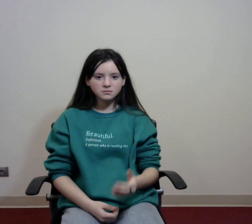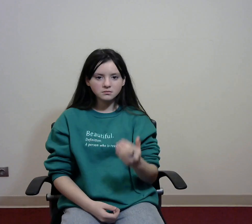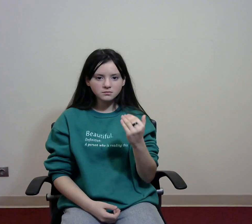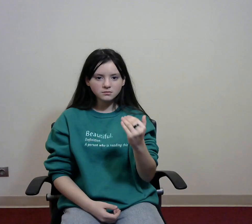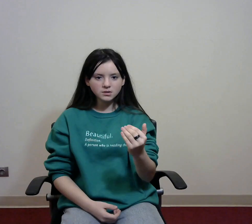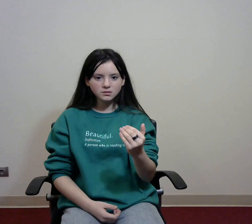siz